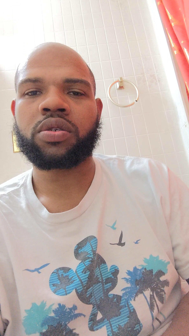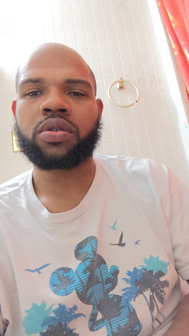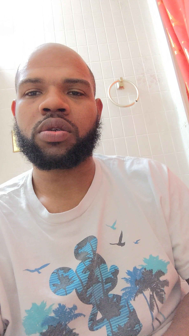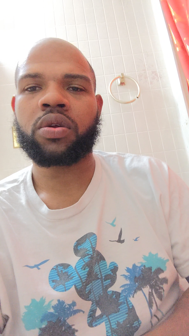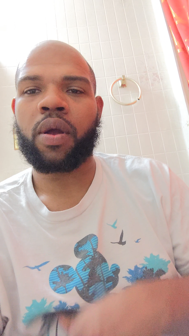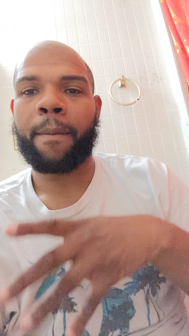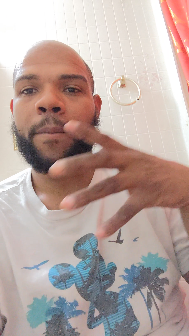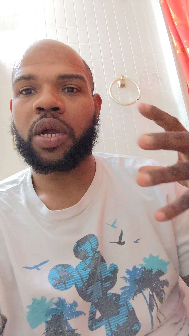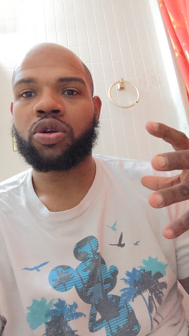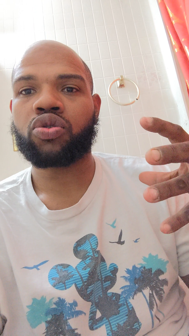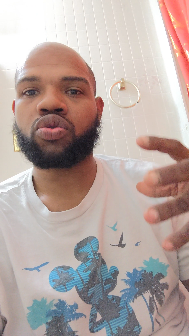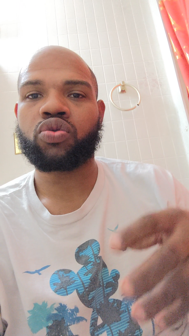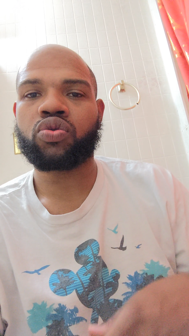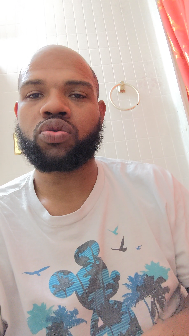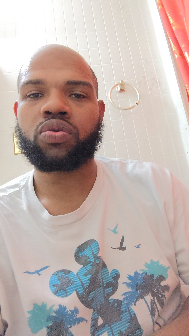much